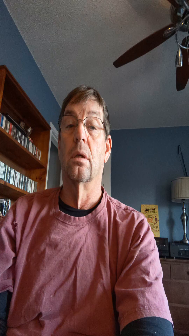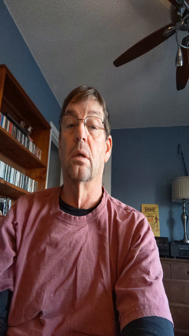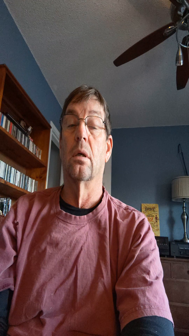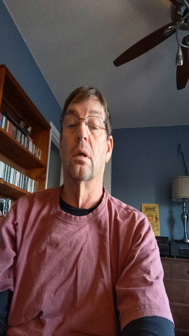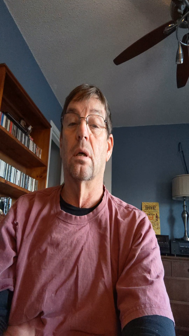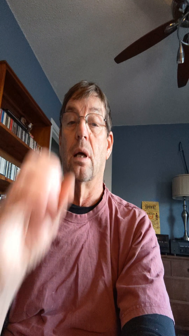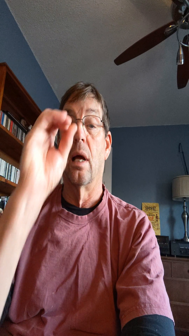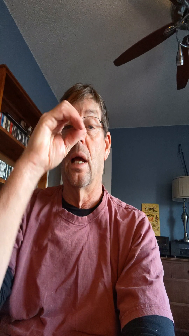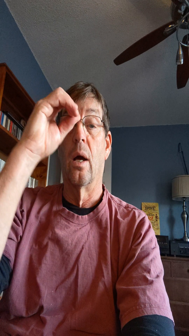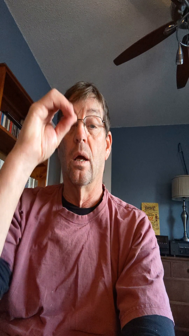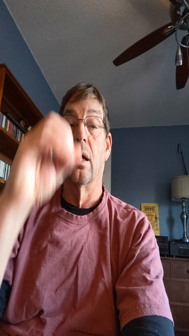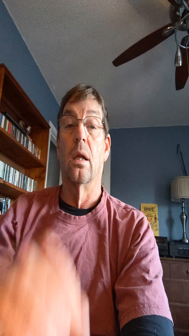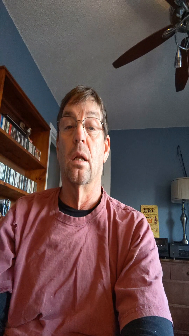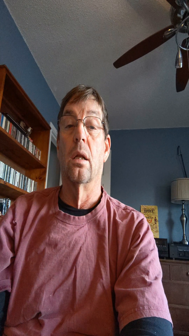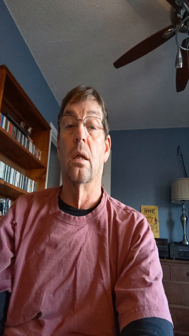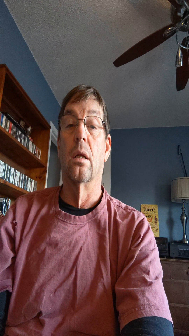owl